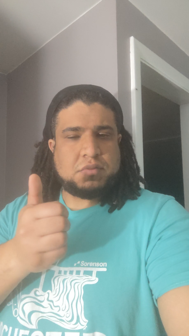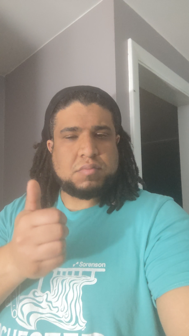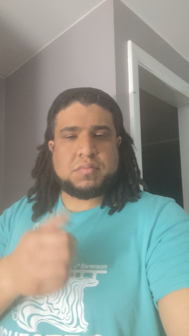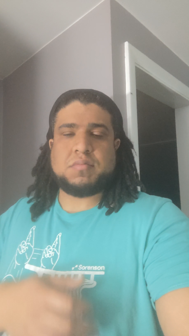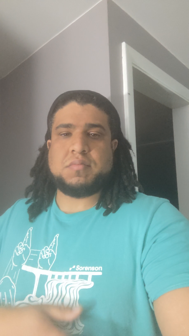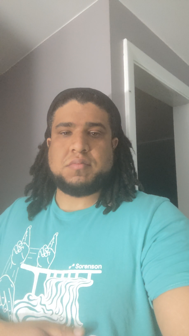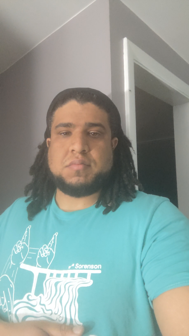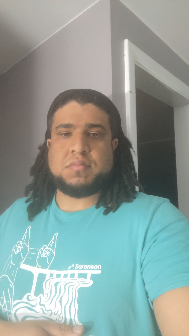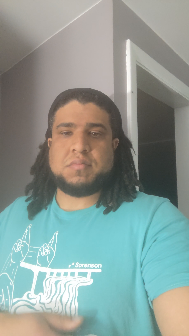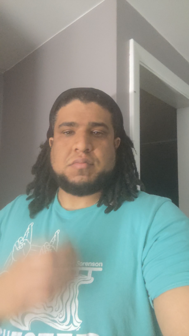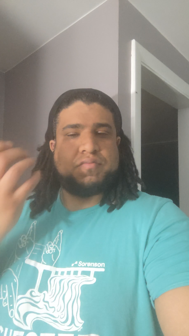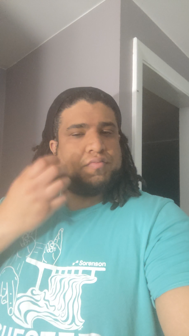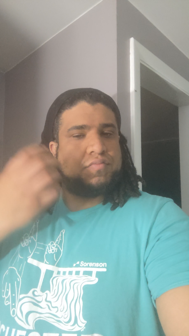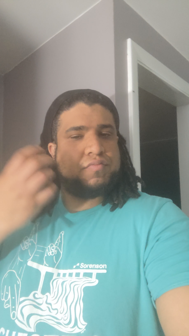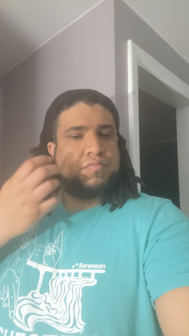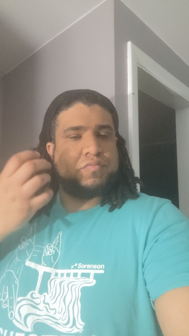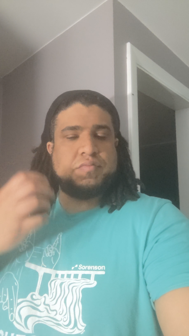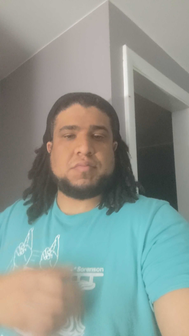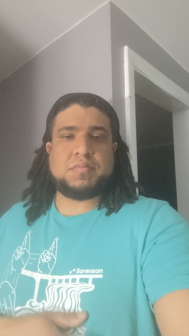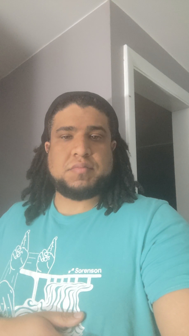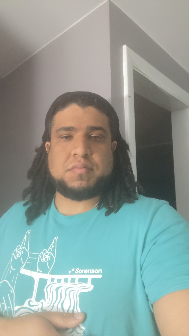shake